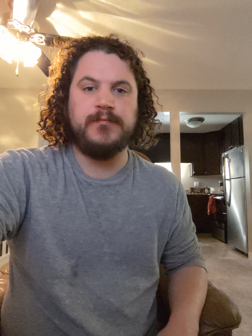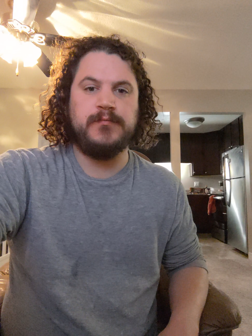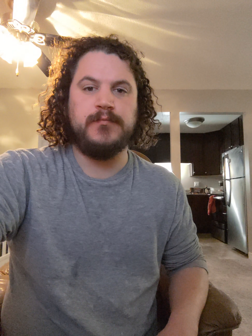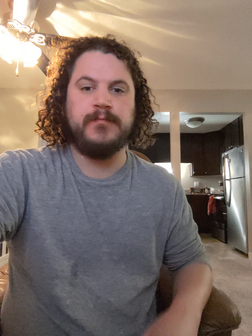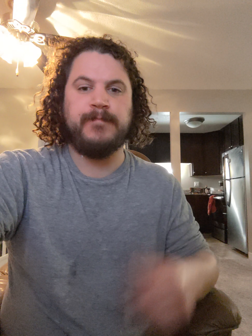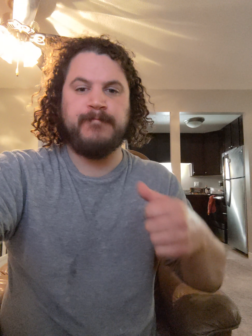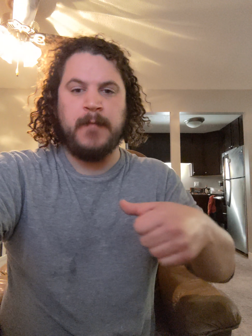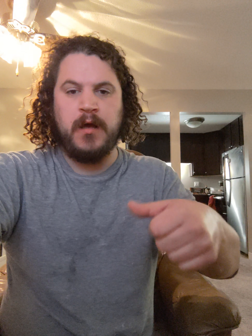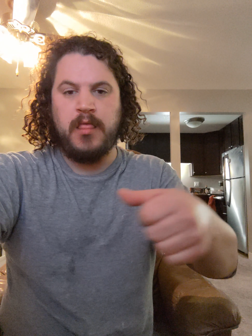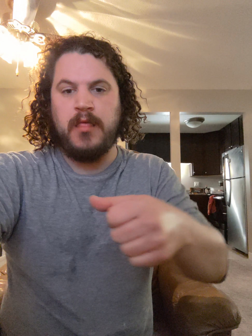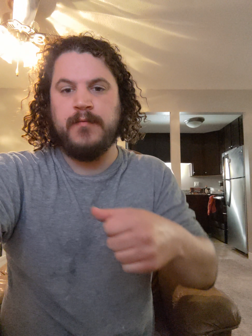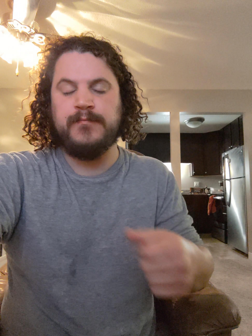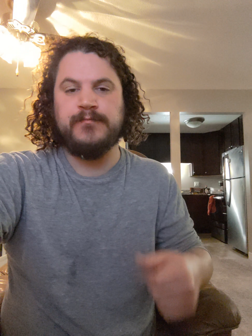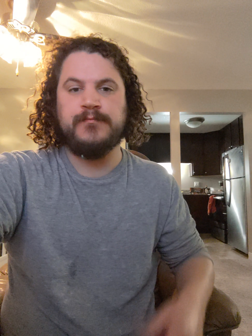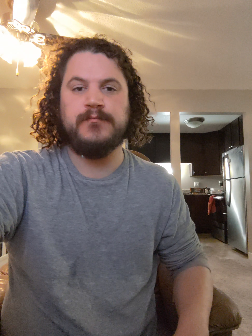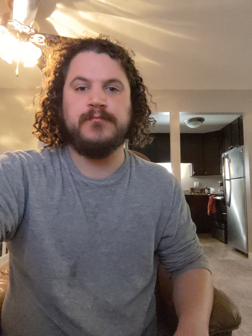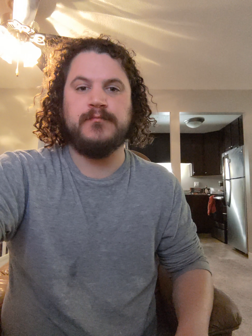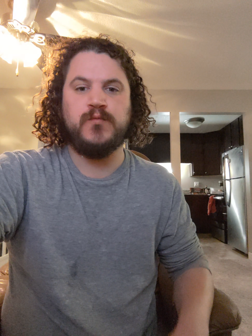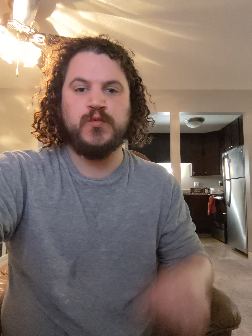puzzle